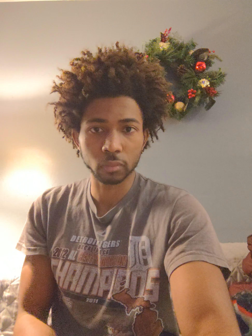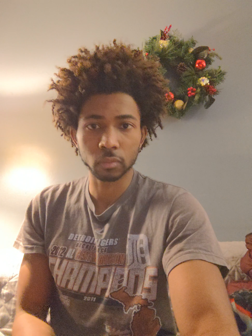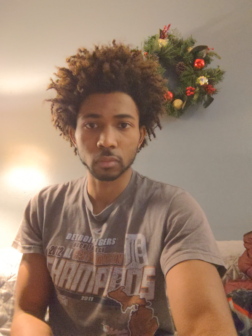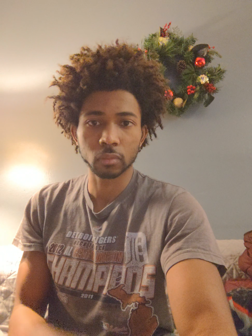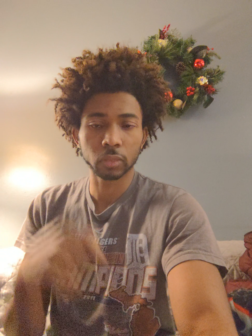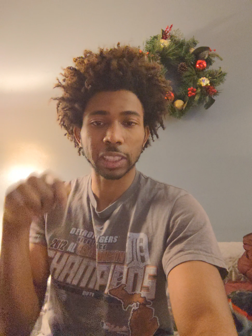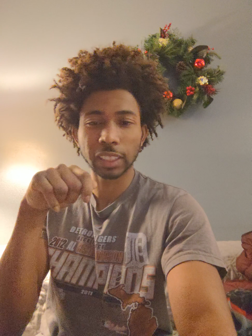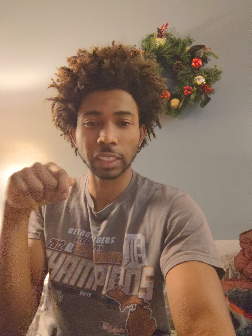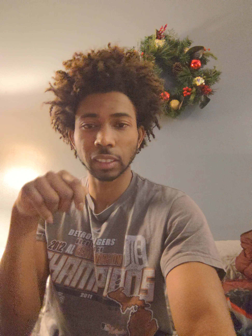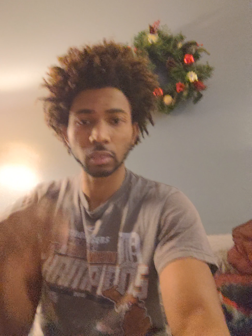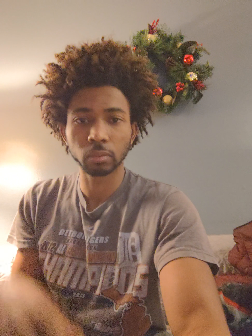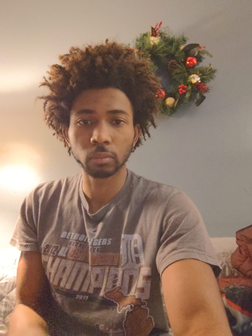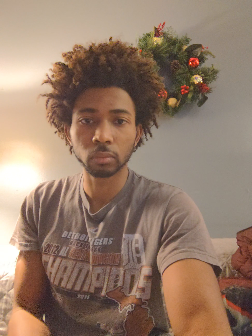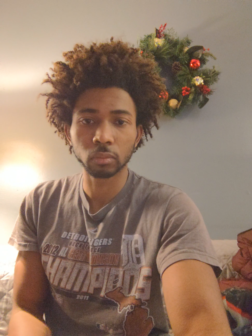toothbrush